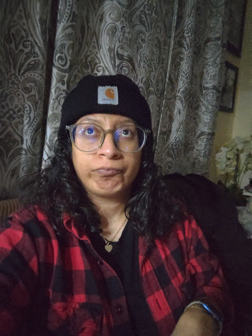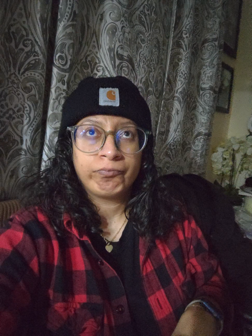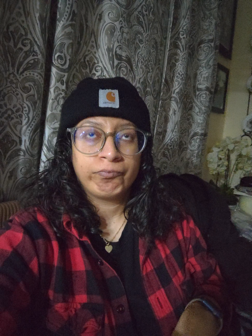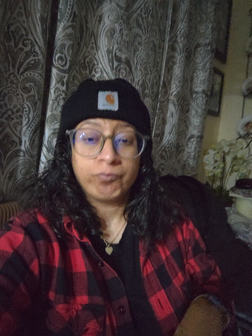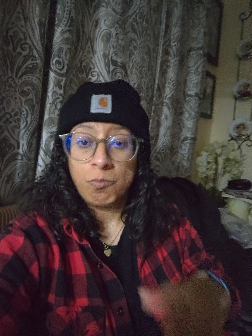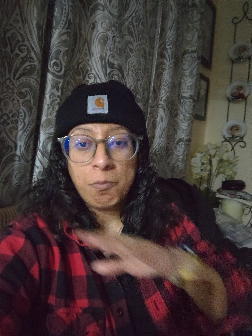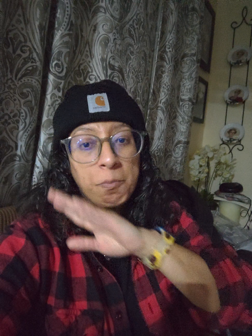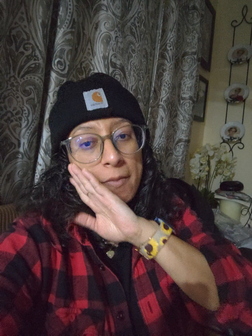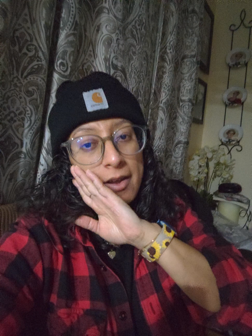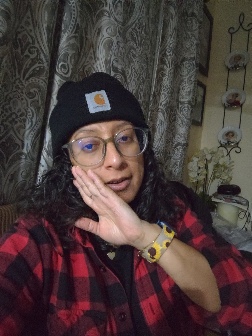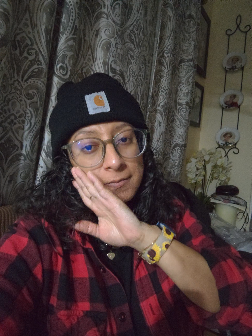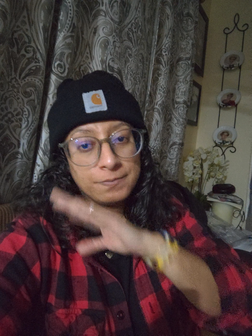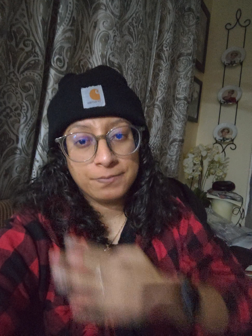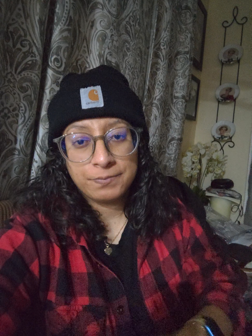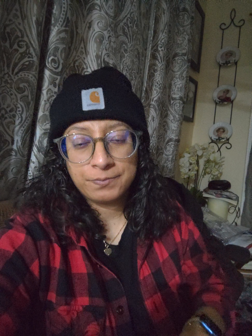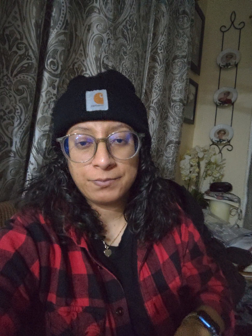bed